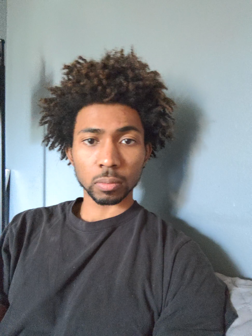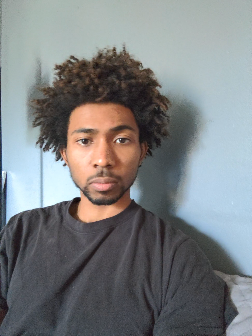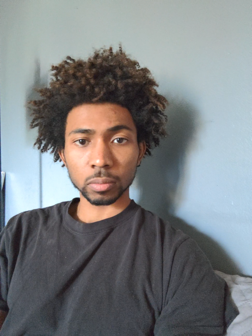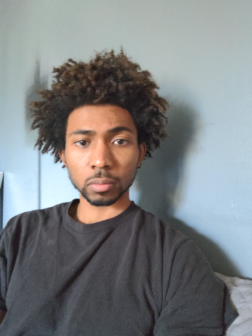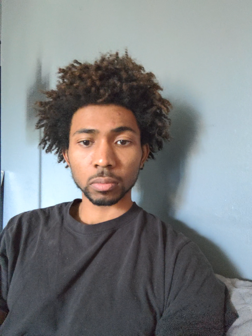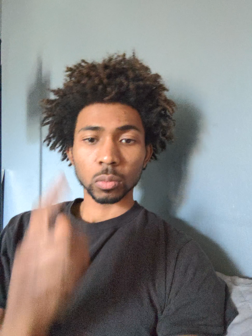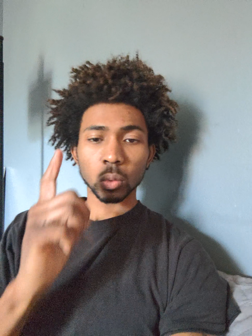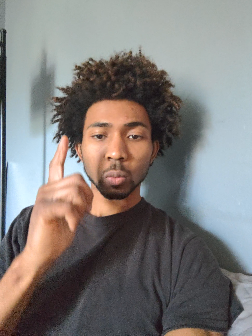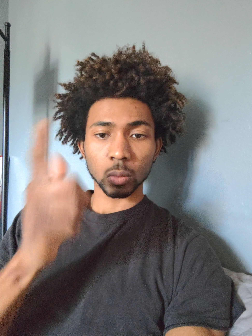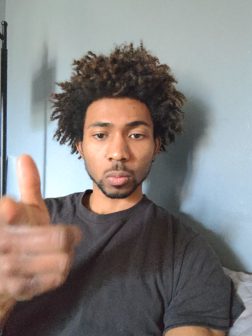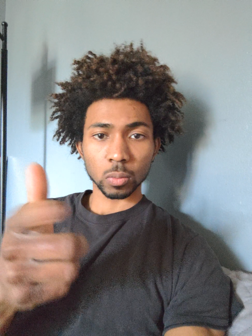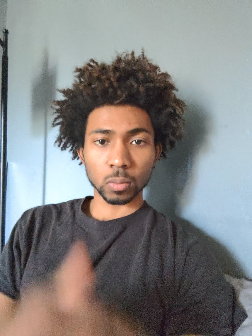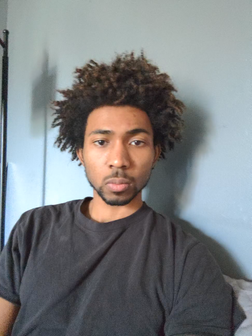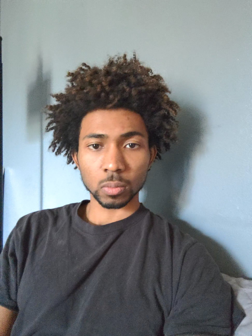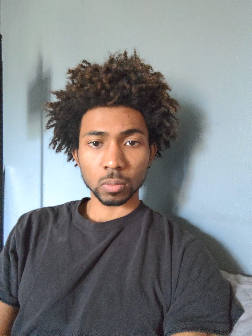later